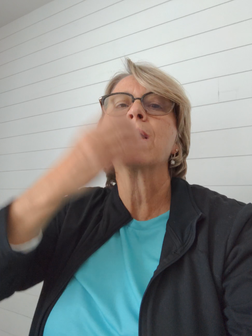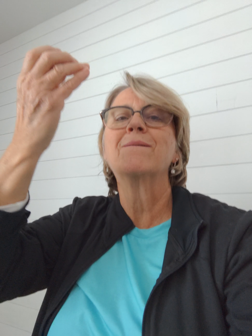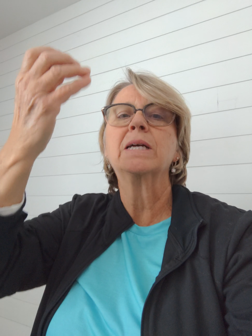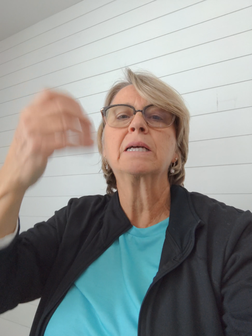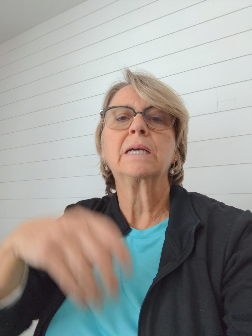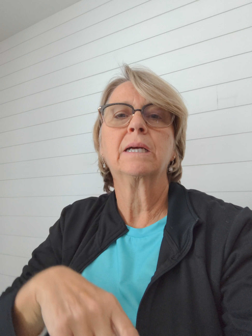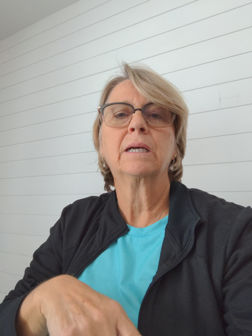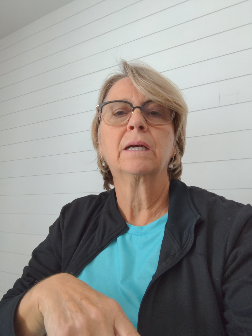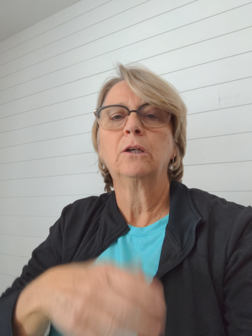giraffe